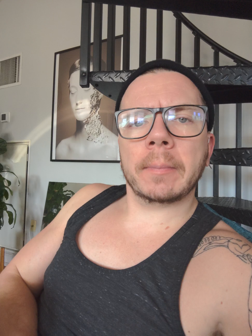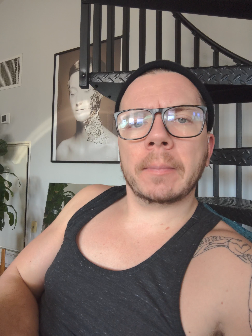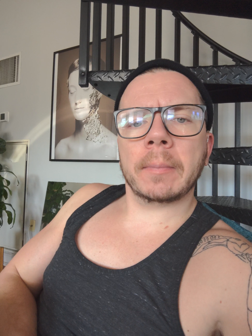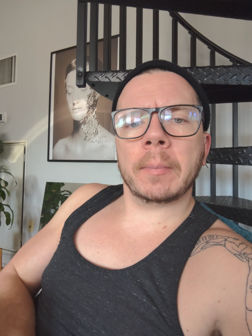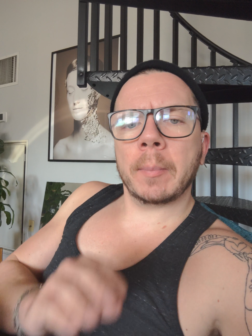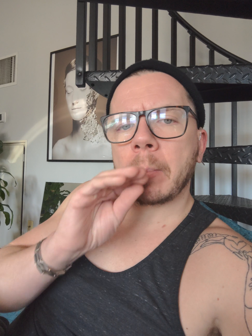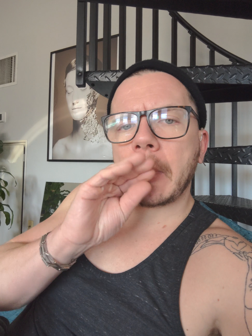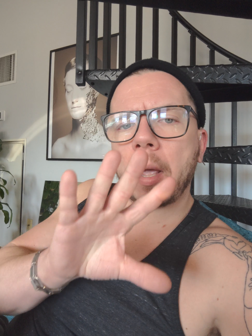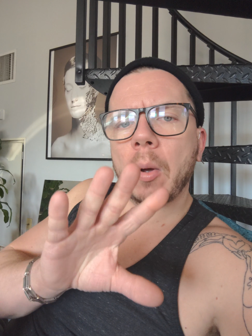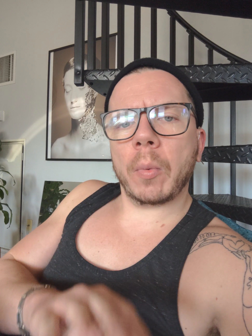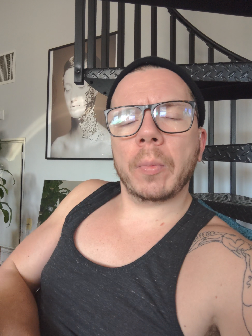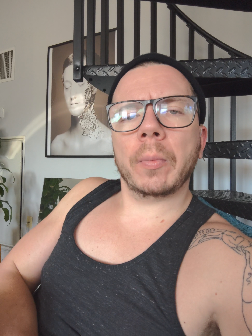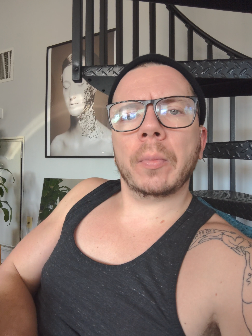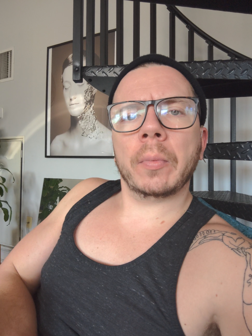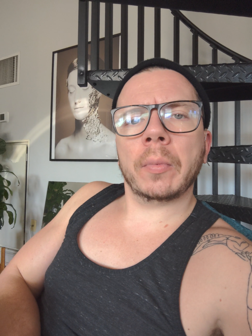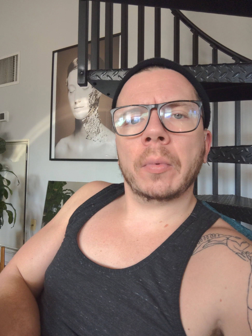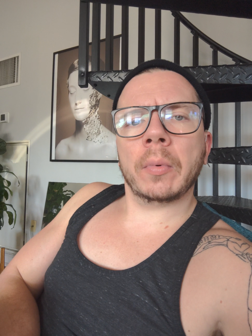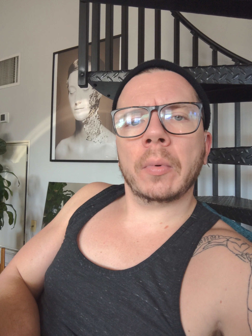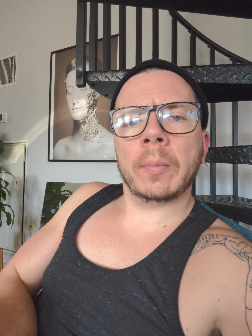blow